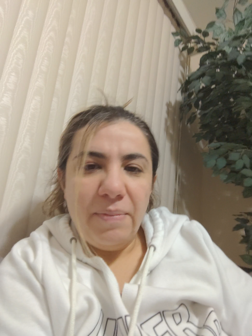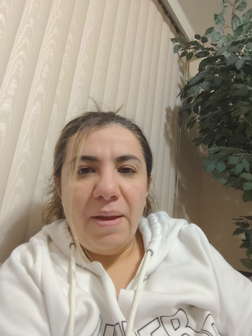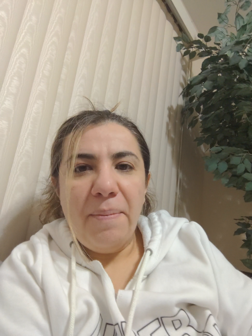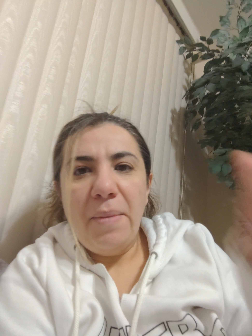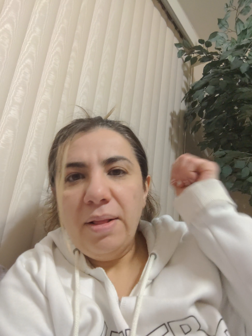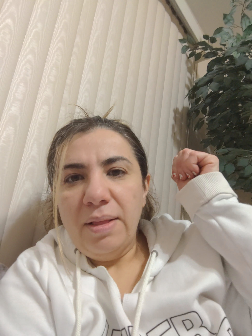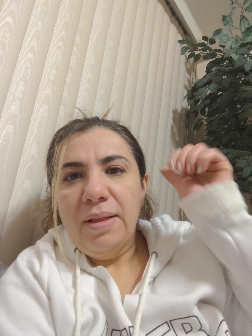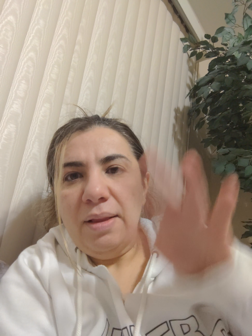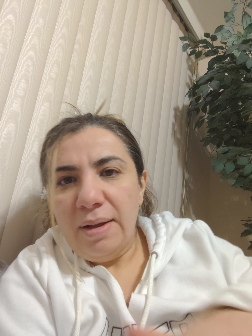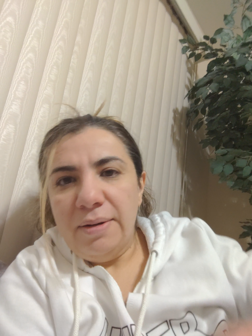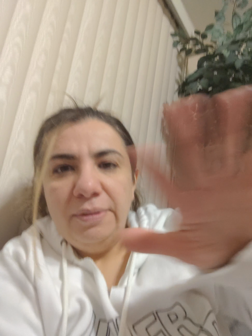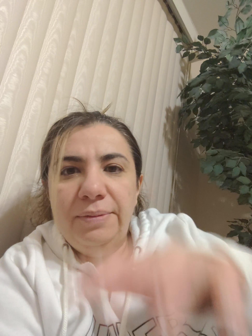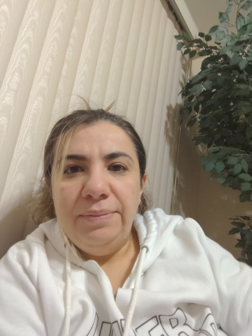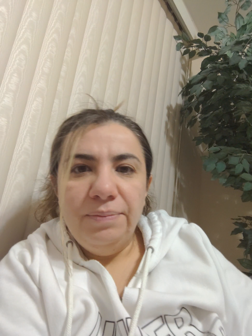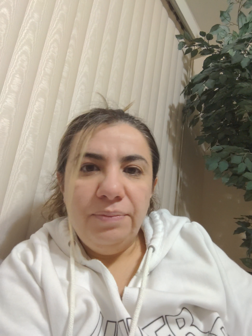backyard